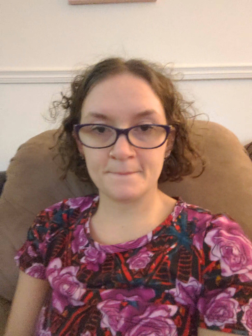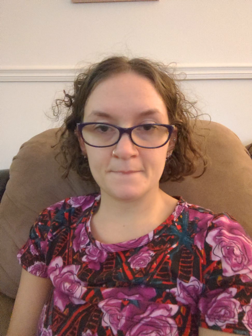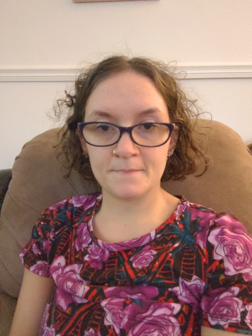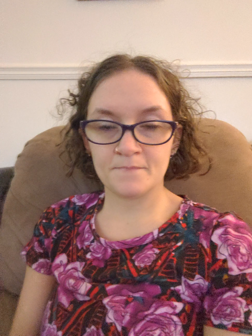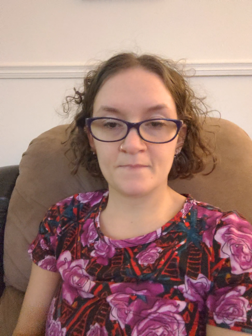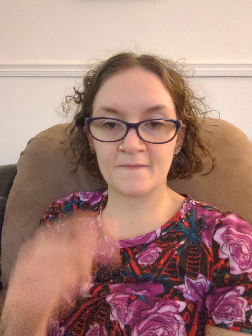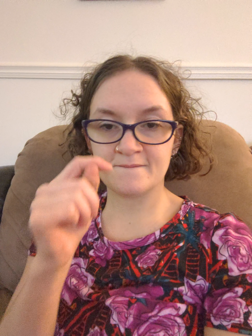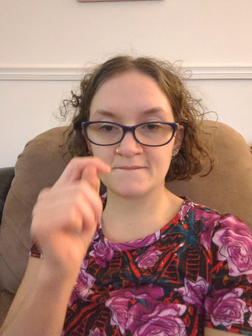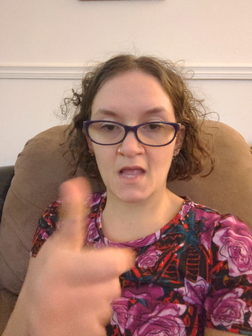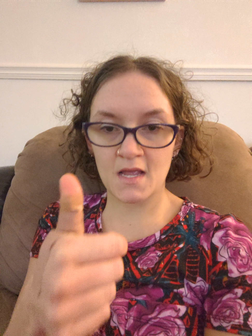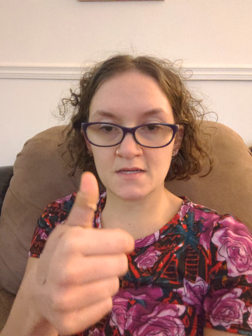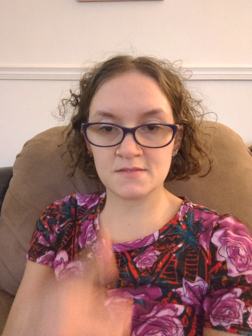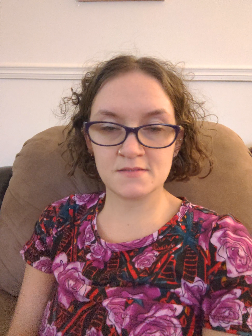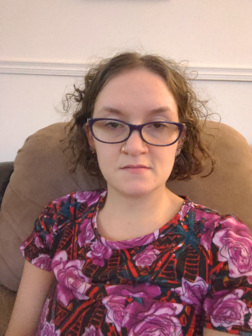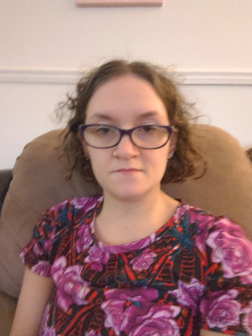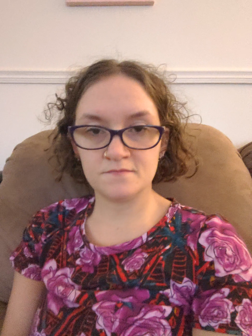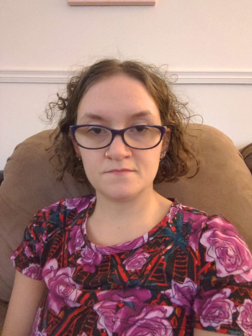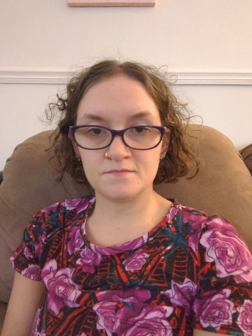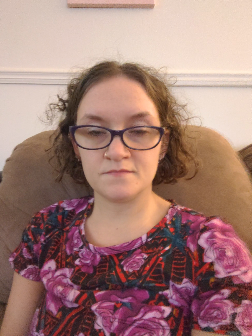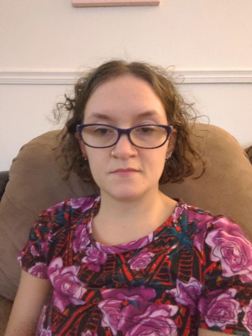fast